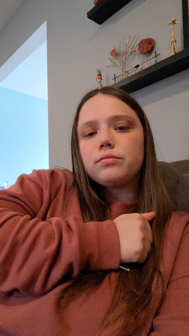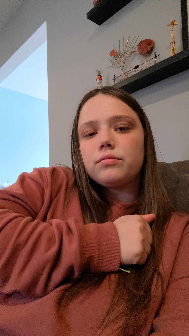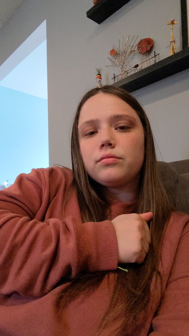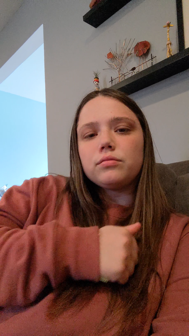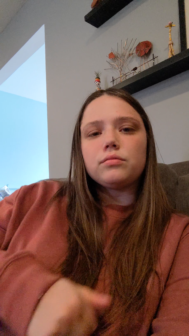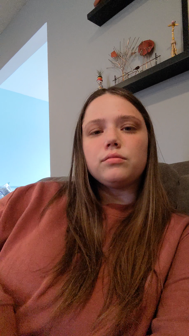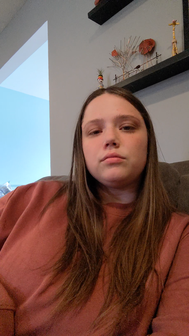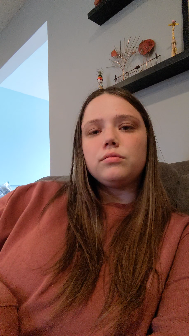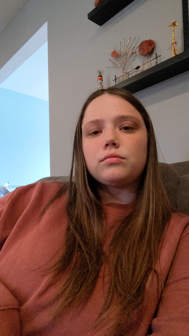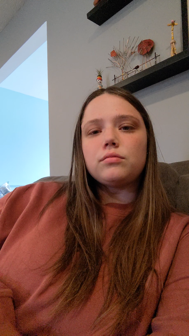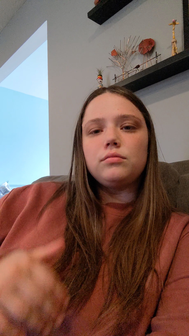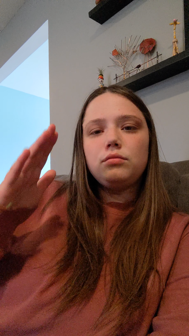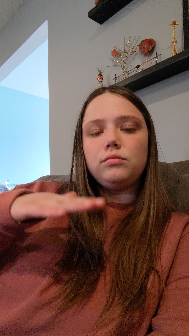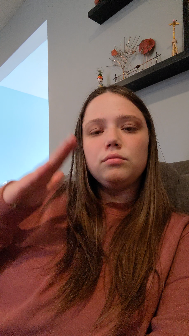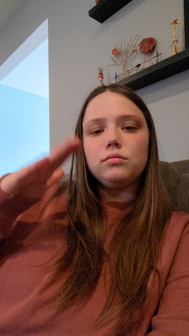clap